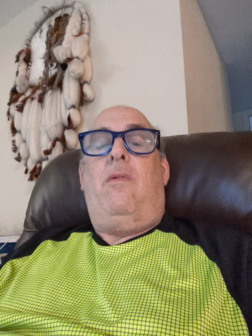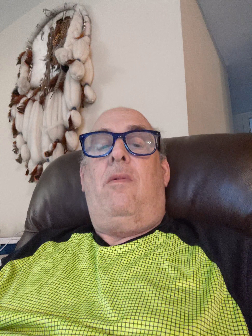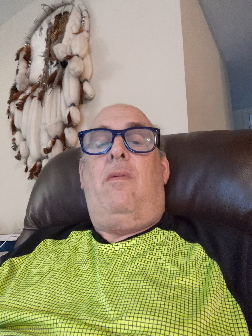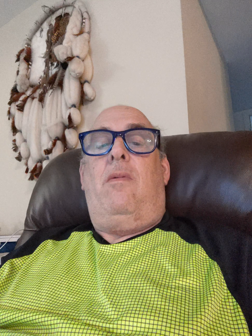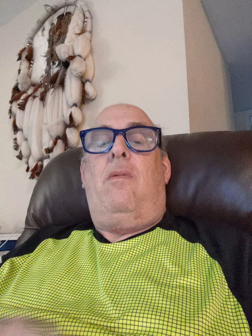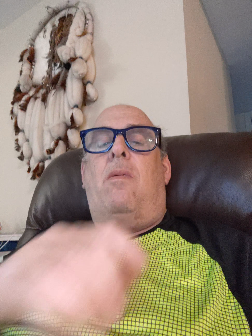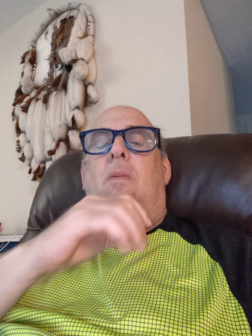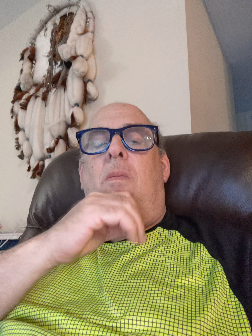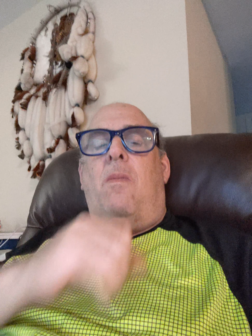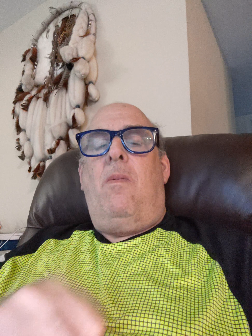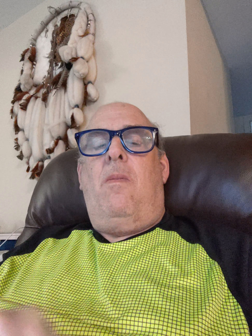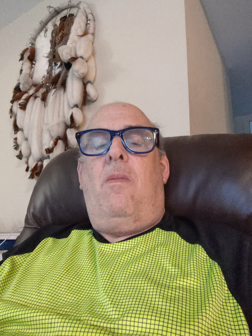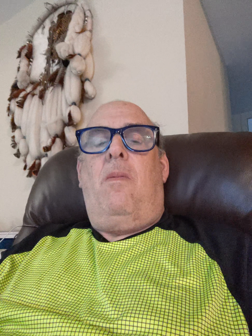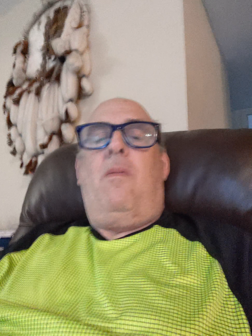old